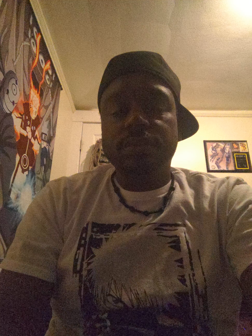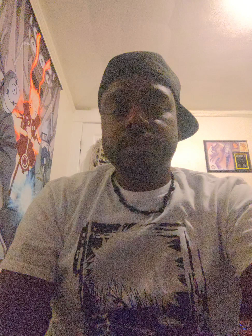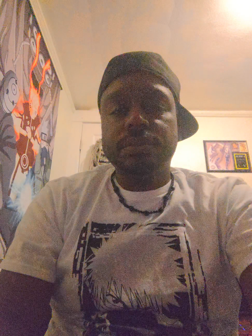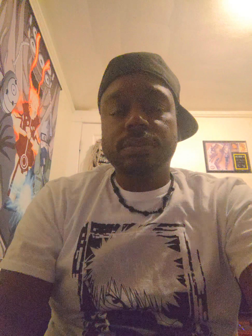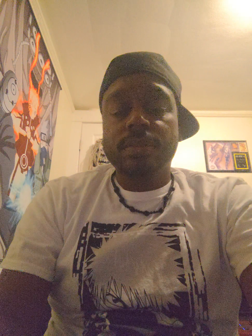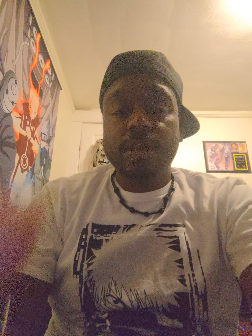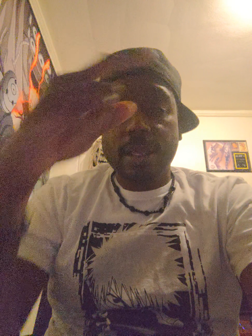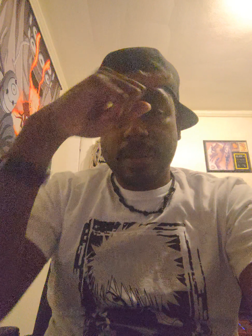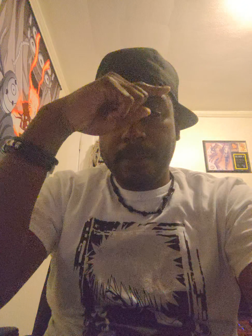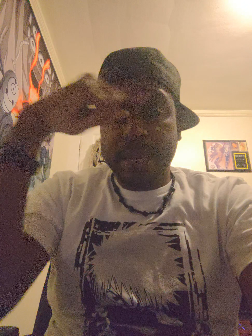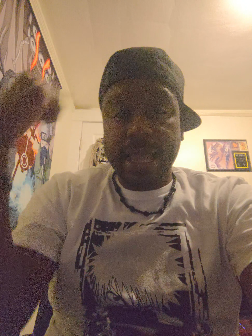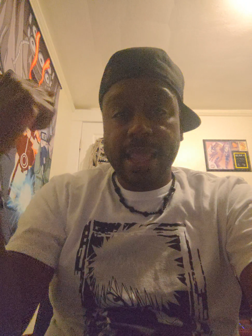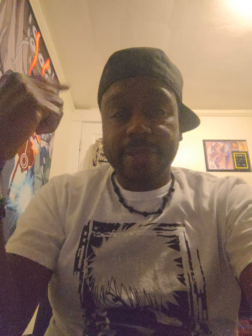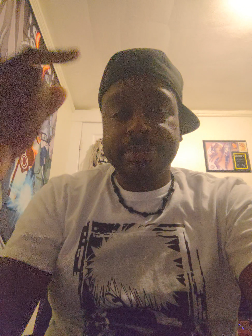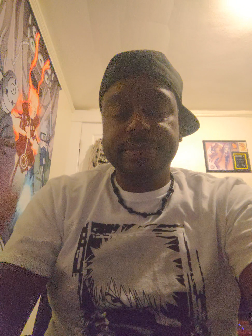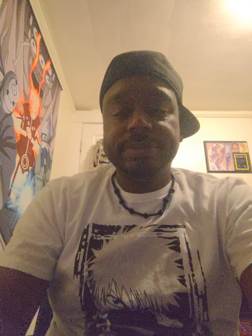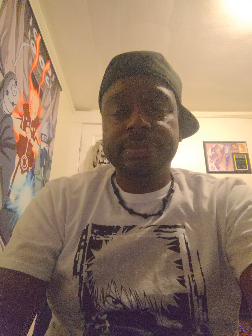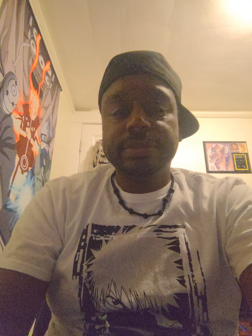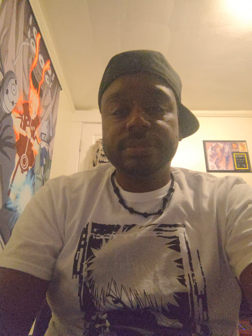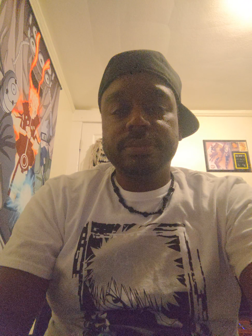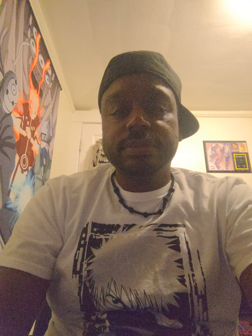black